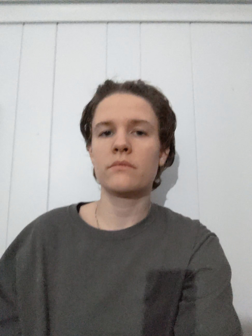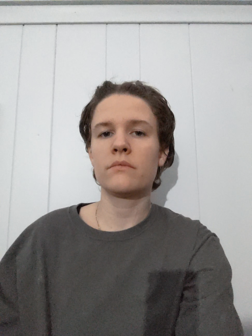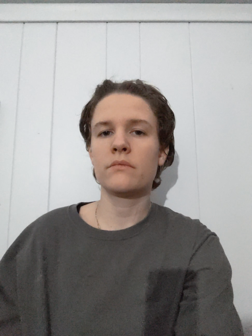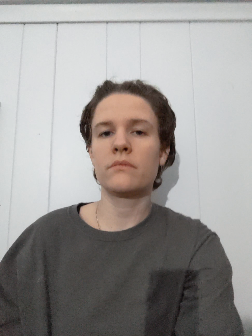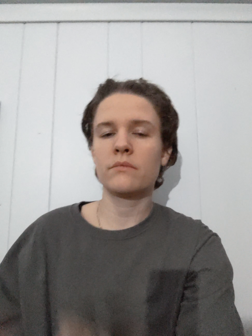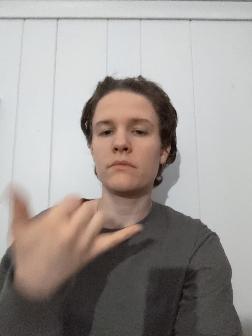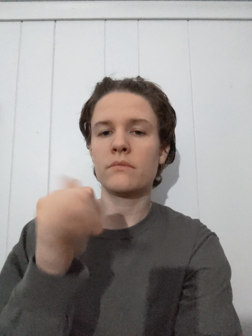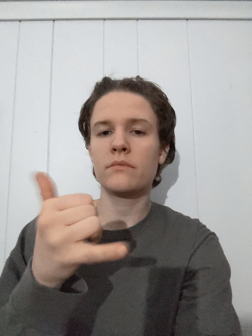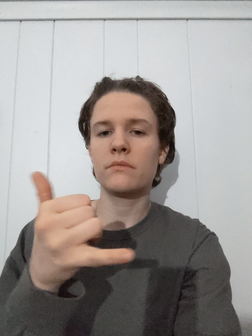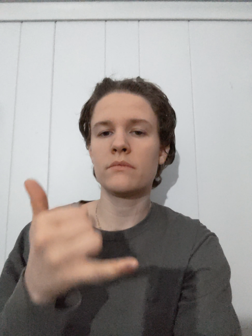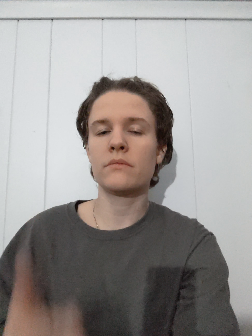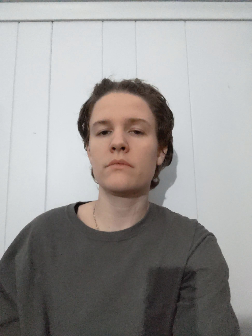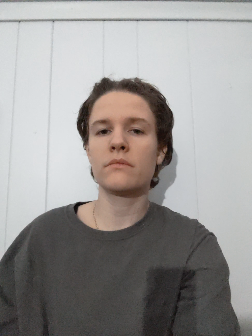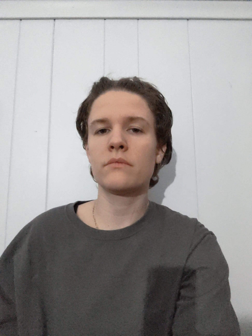yellow